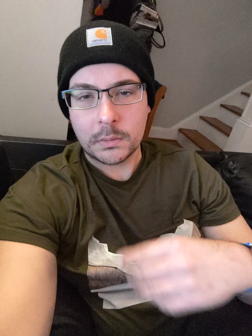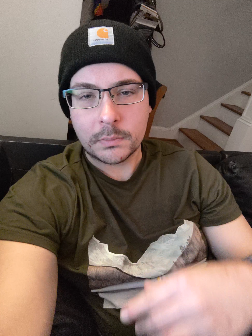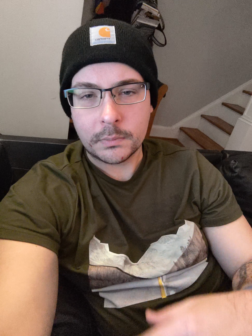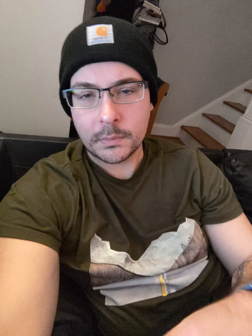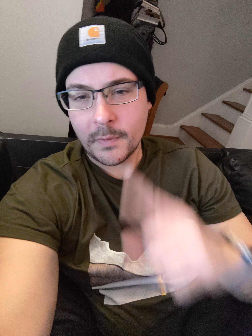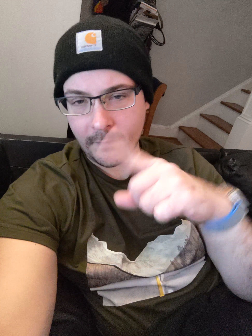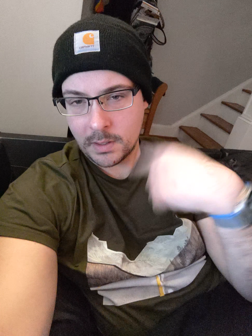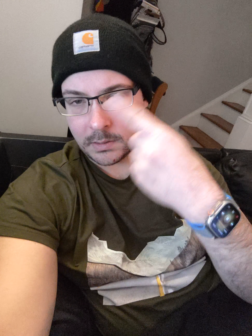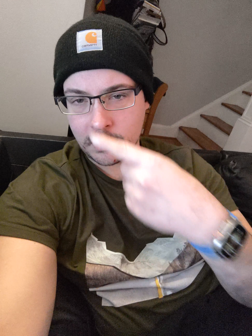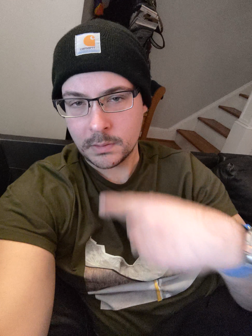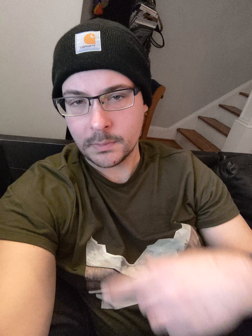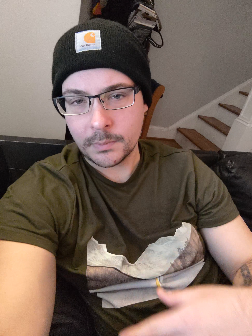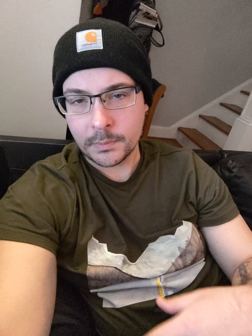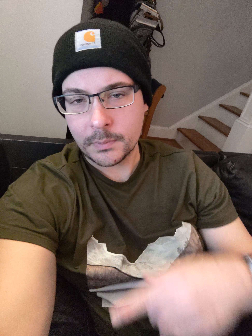face